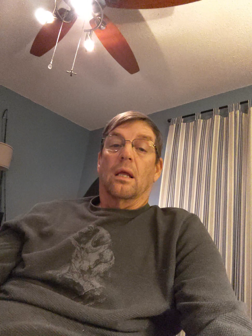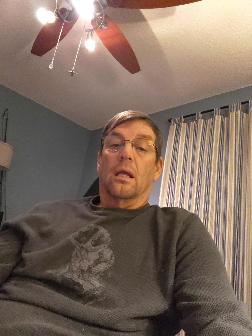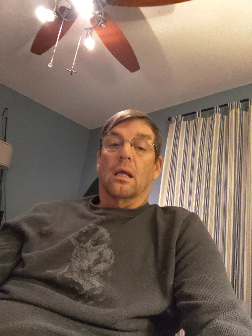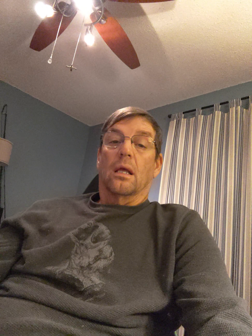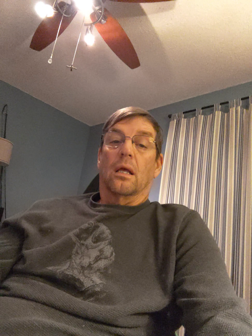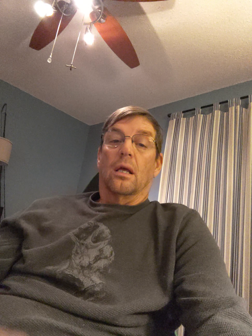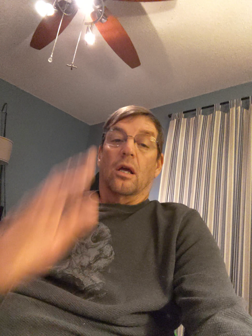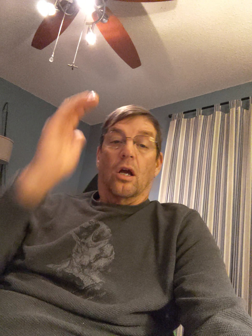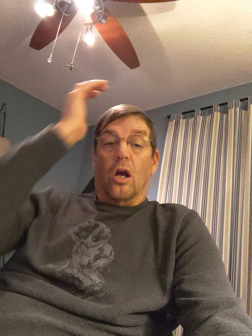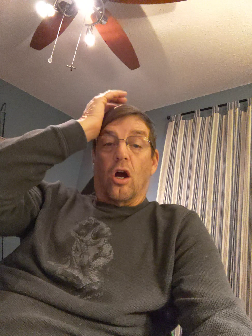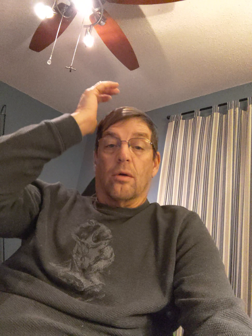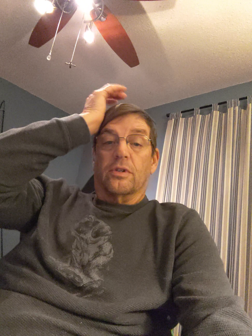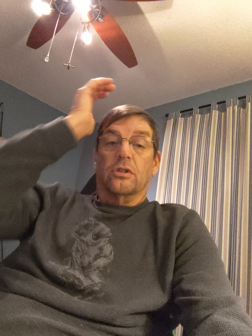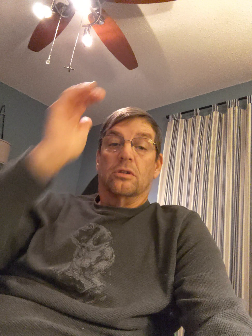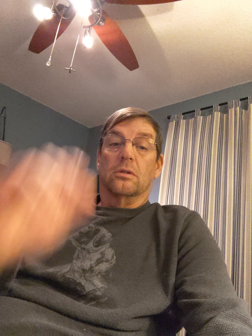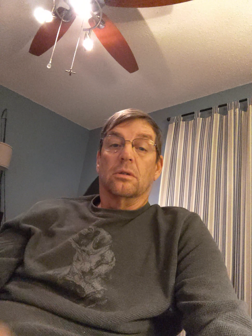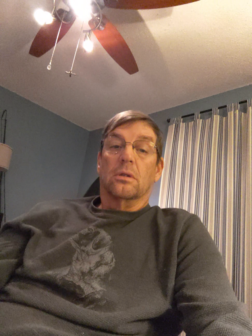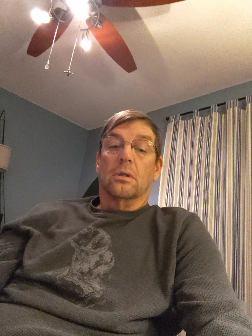garbage